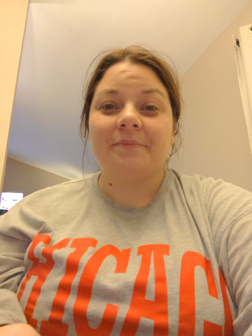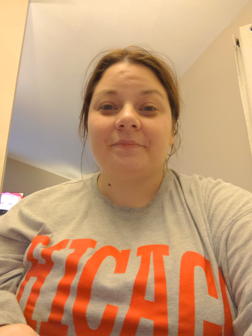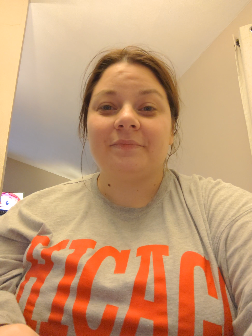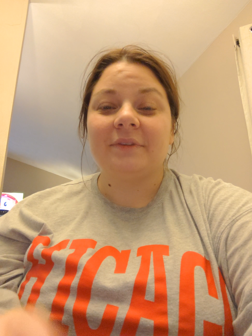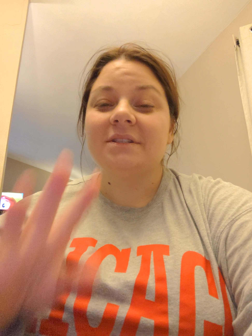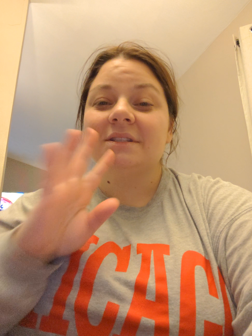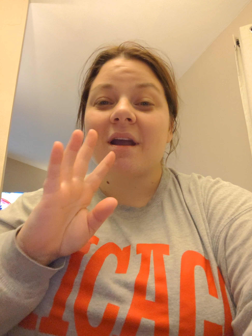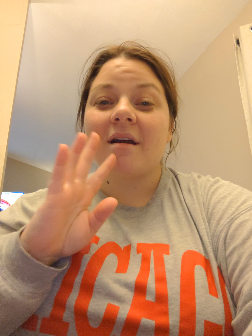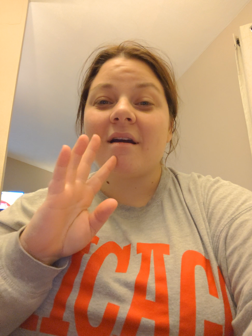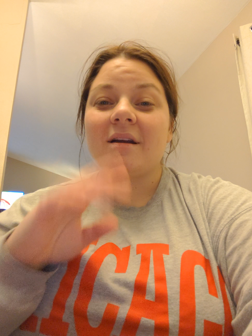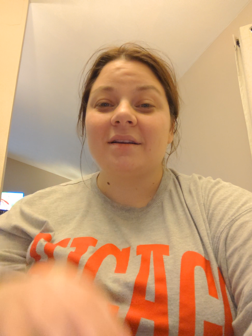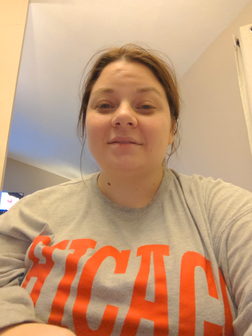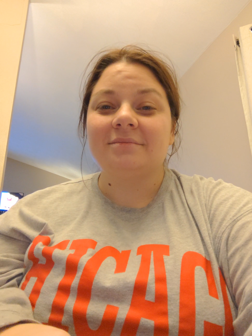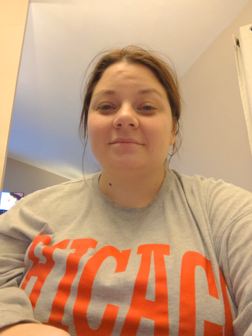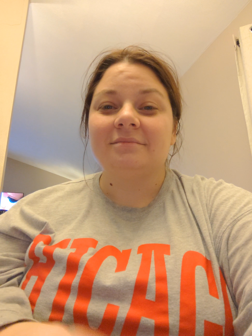talk